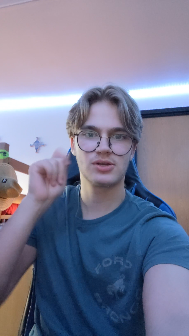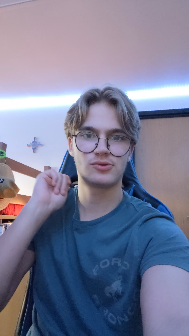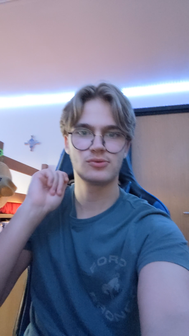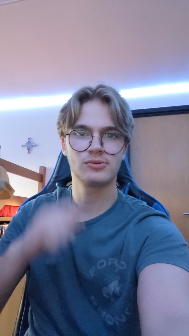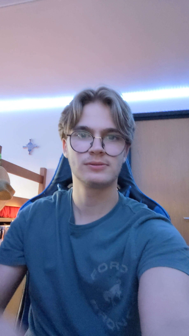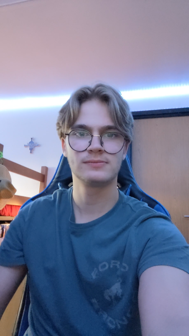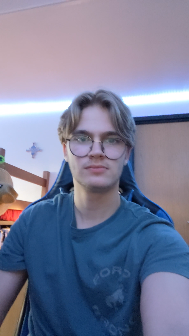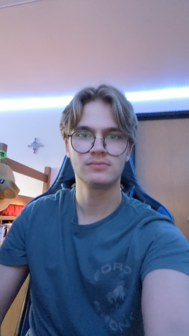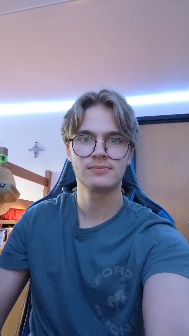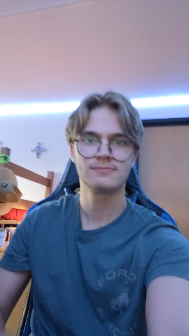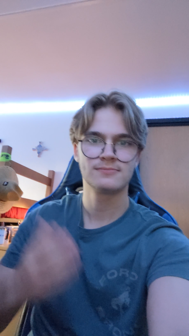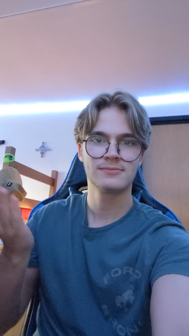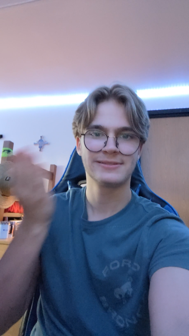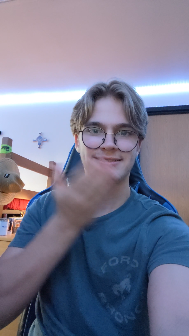bring